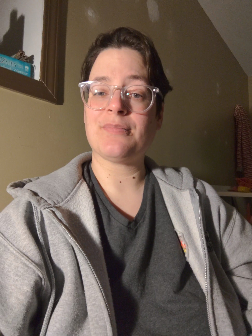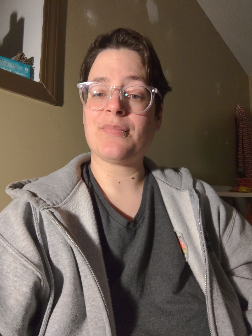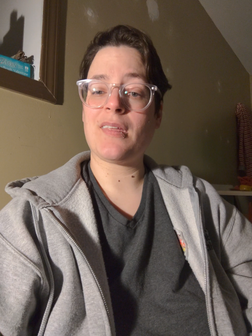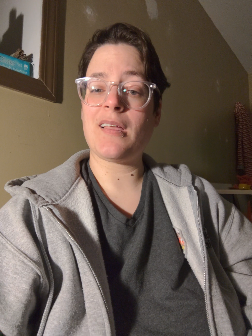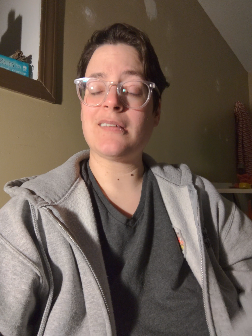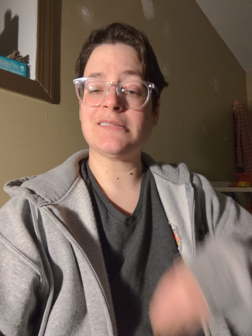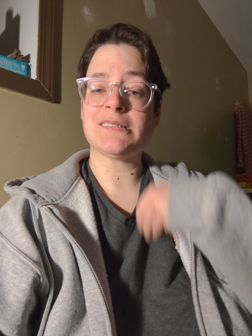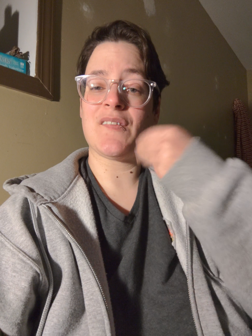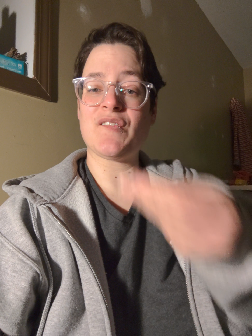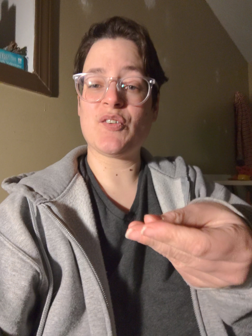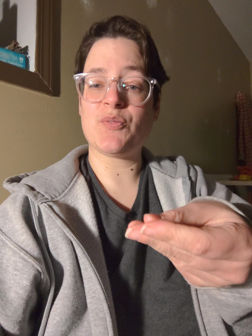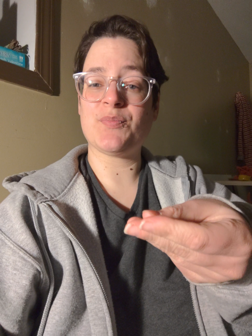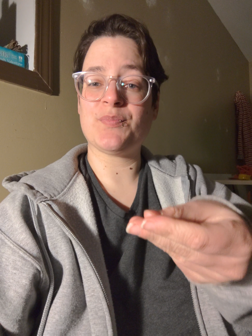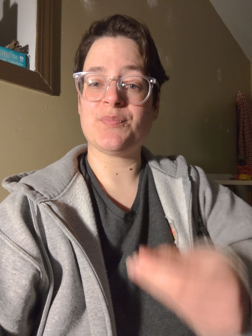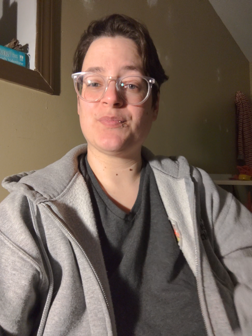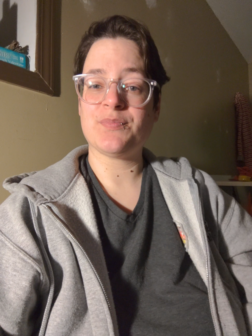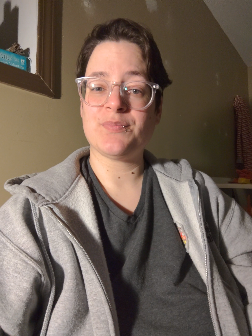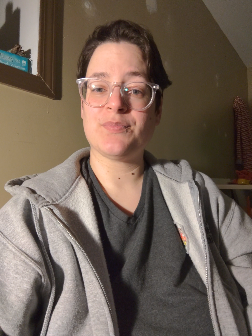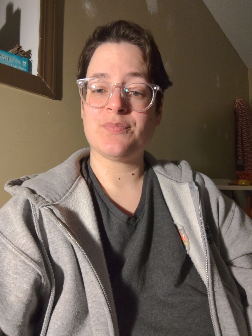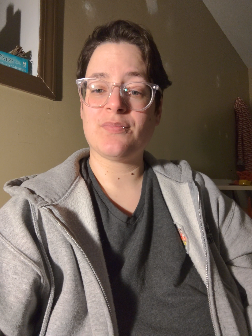give